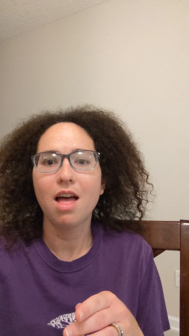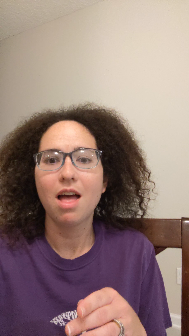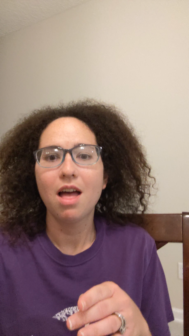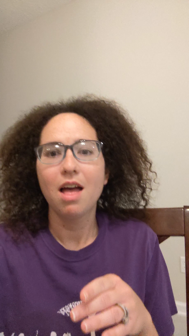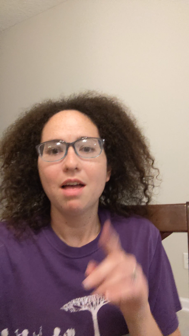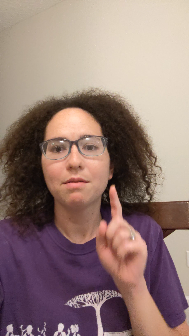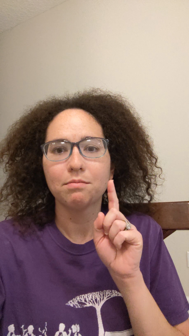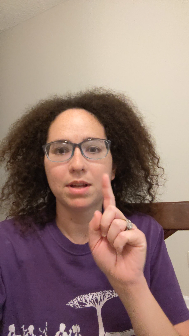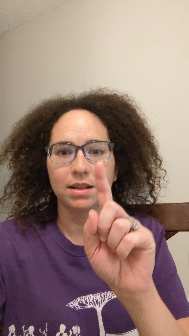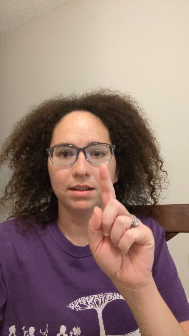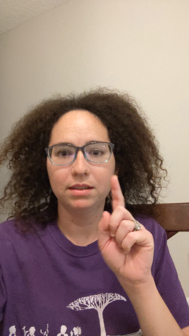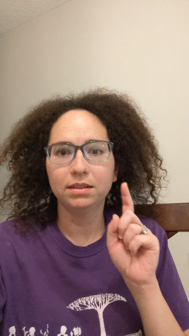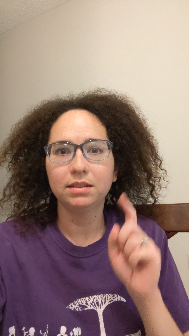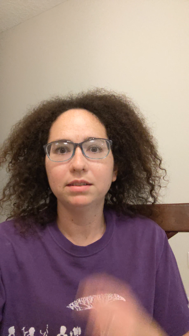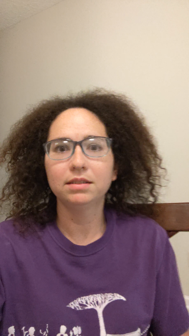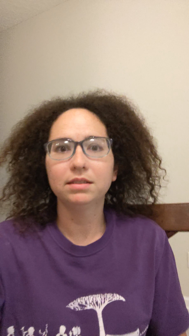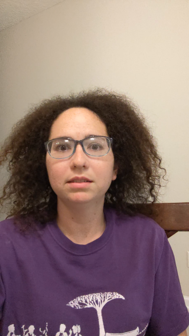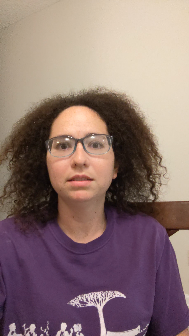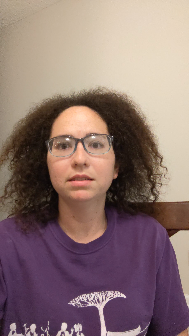bump